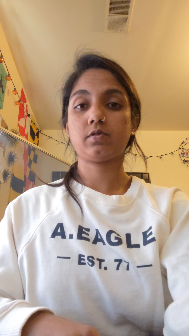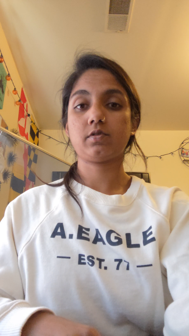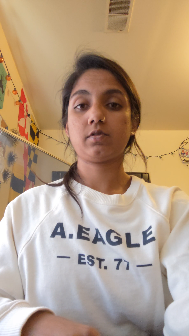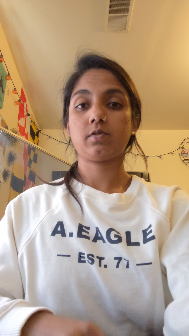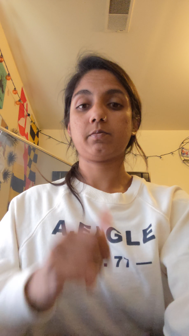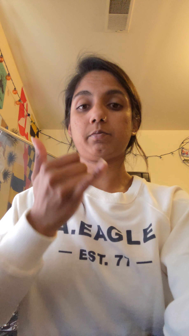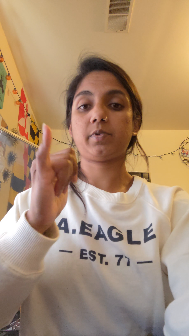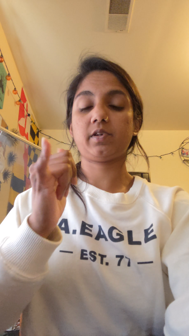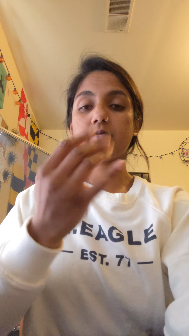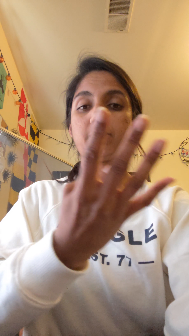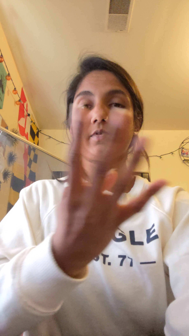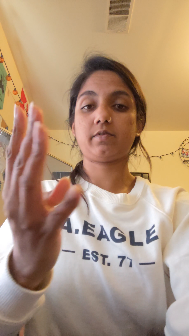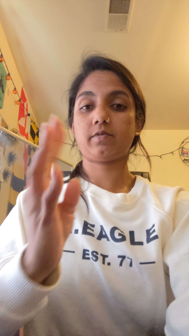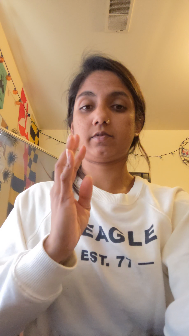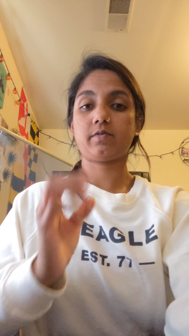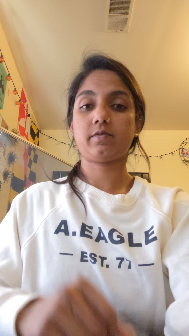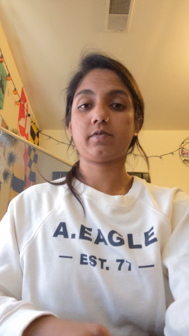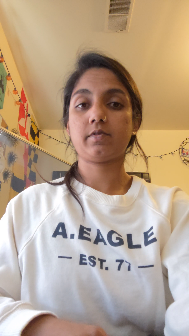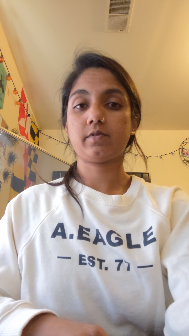playpen